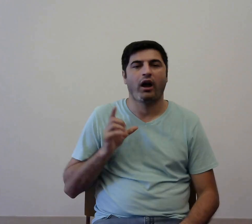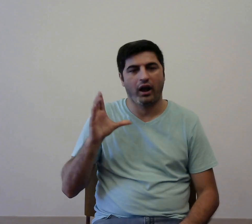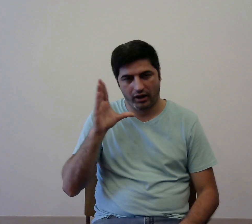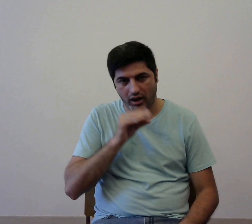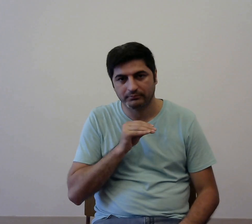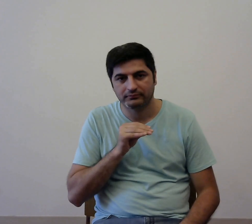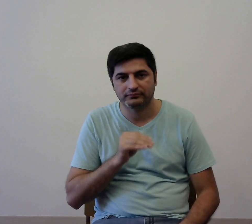bilmək